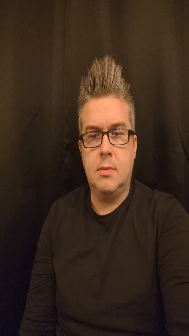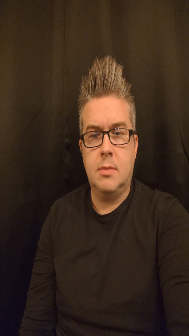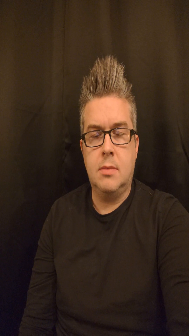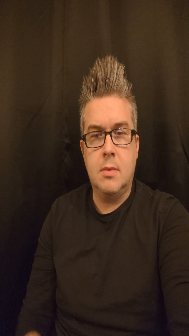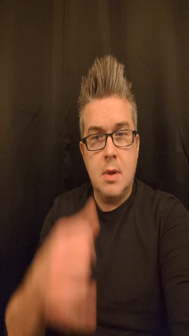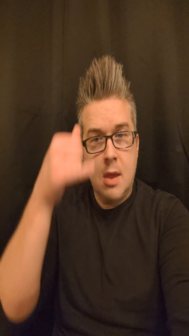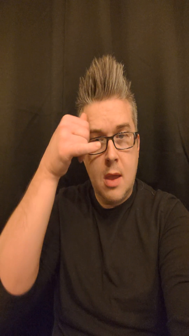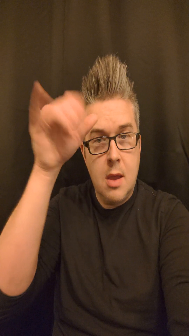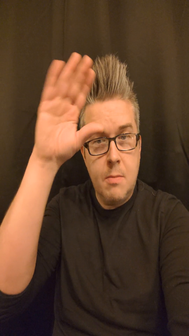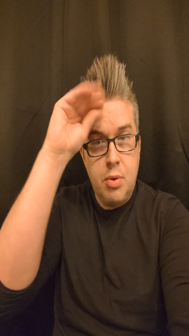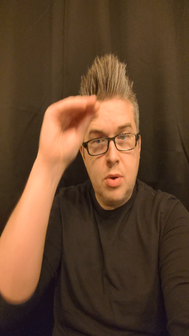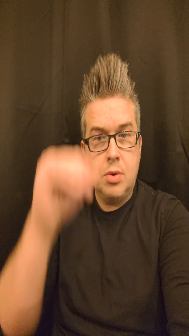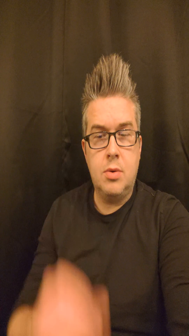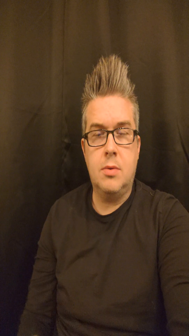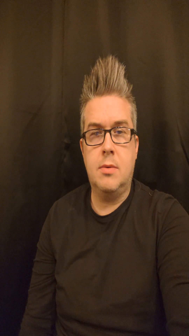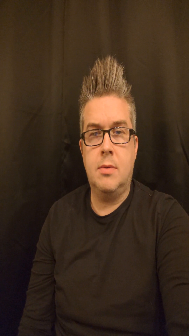cowboy